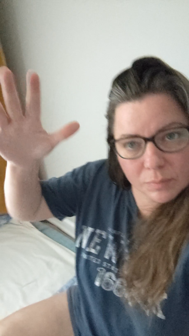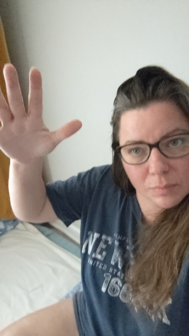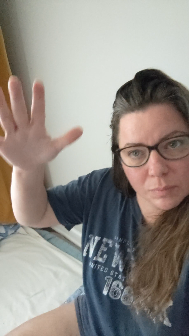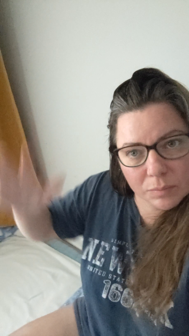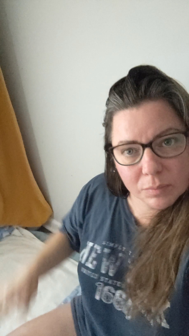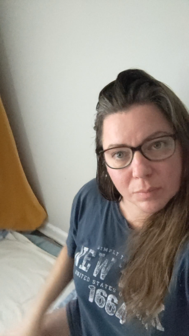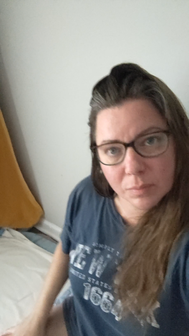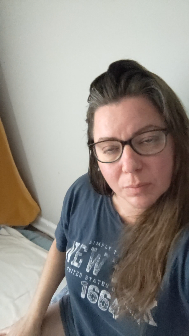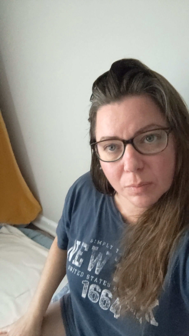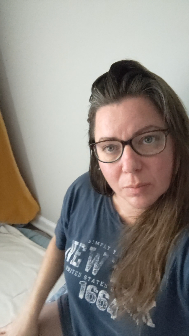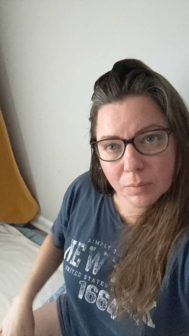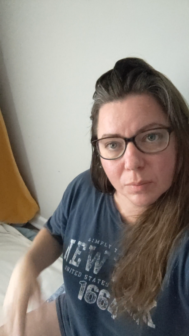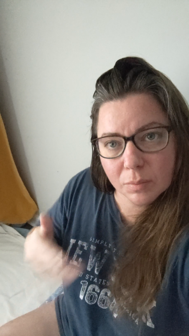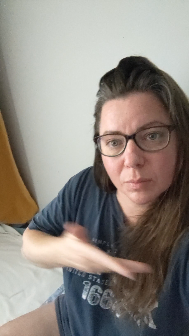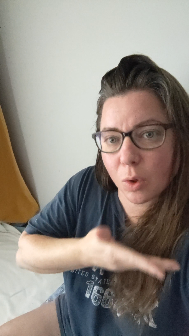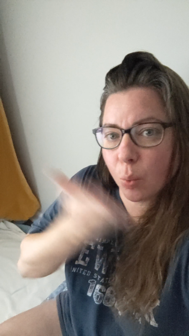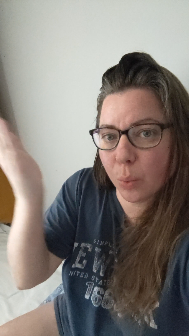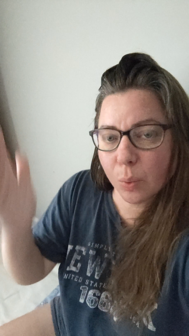all gone